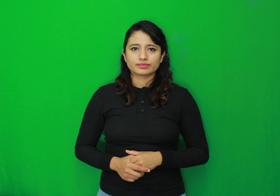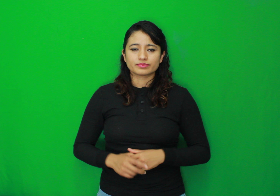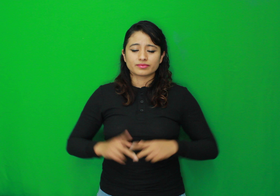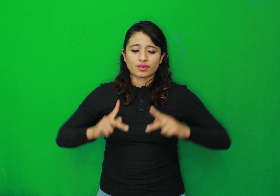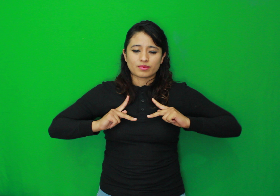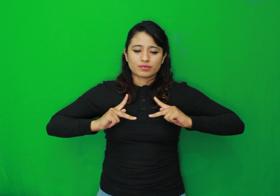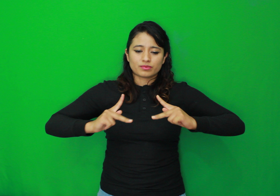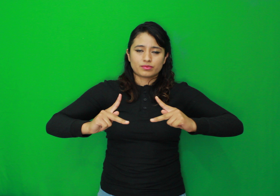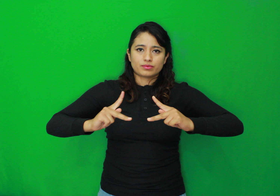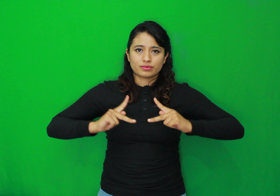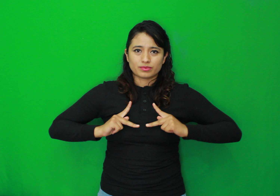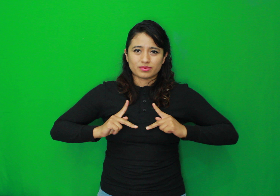pulmones